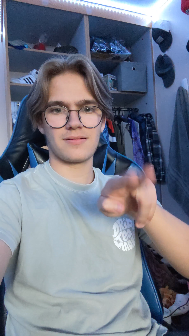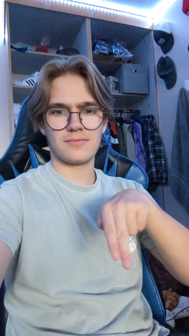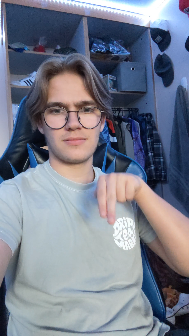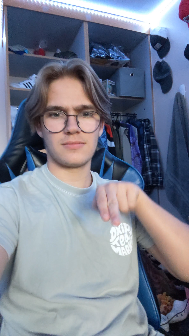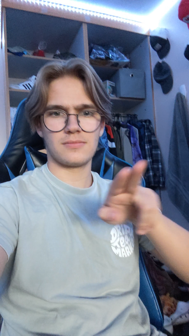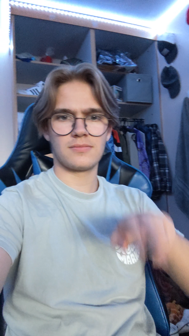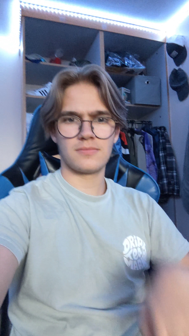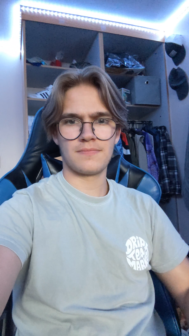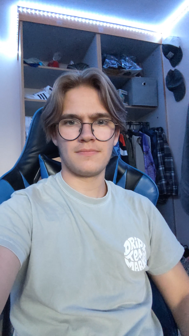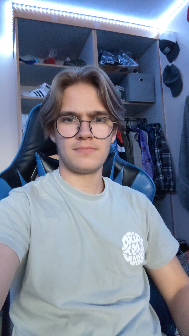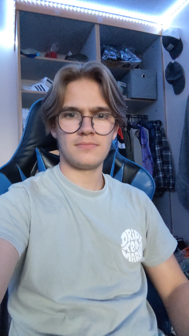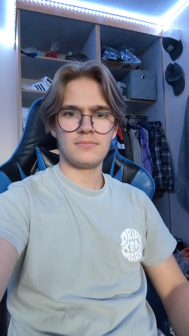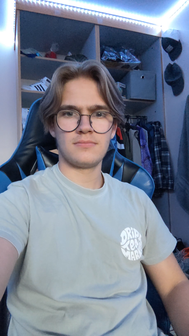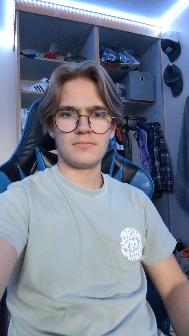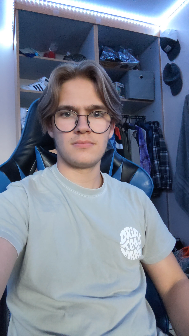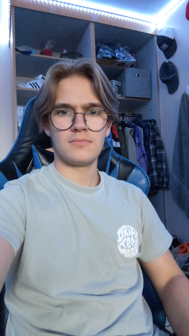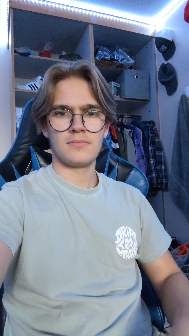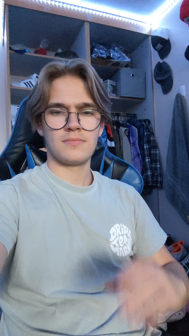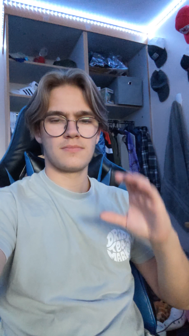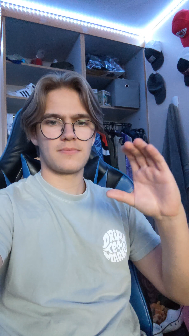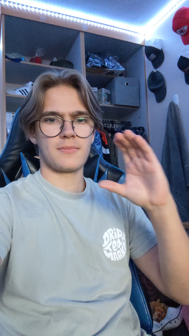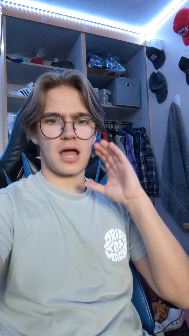bus